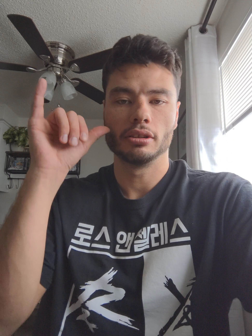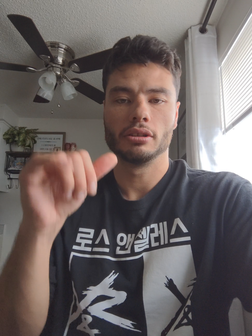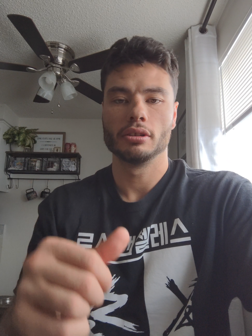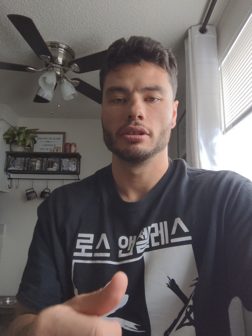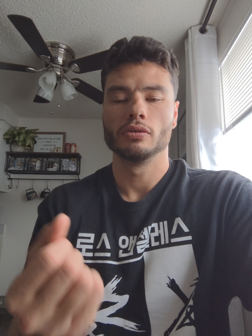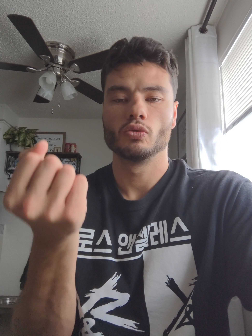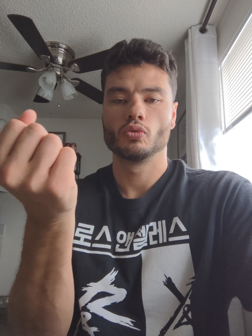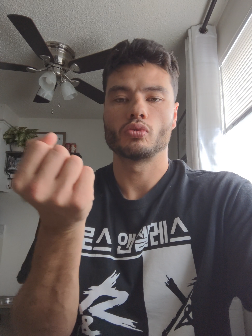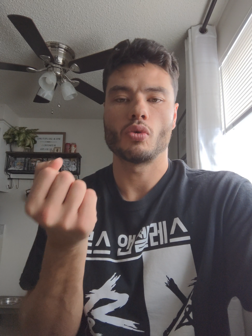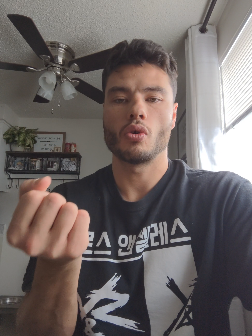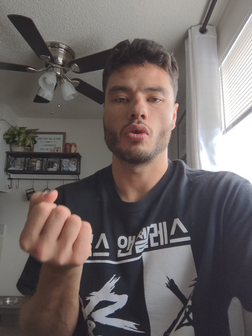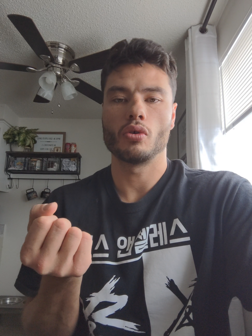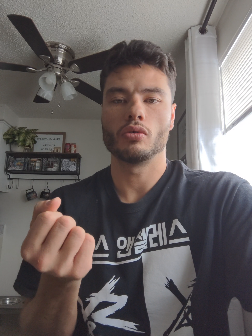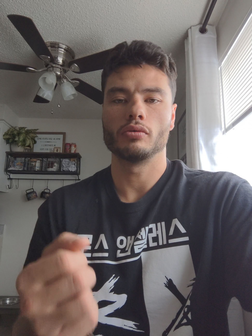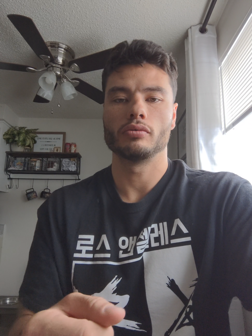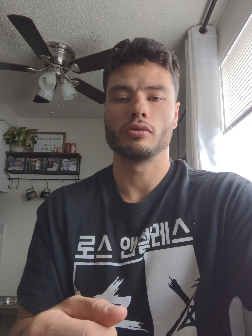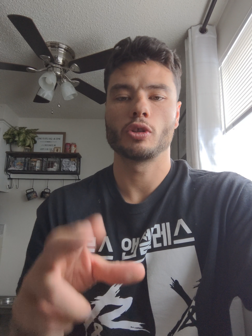drawer